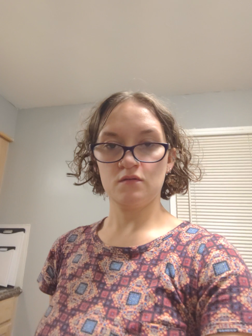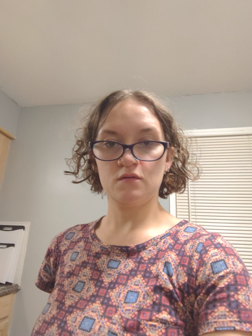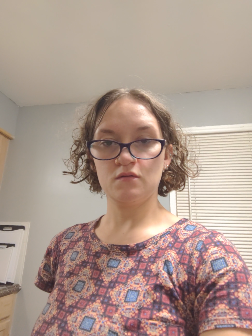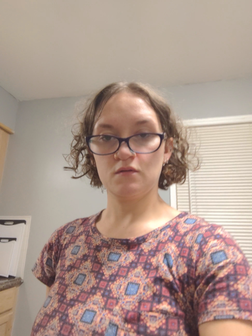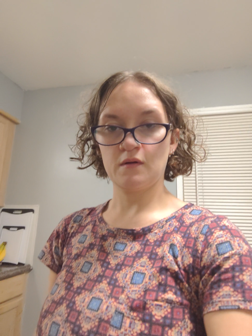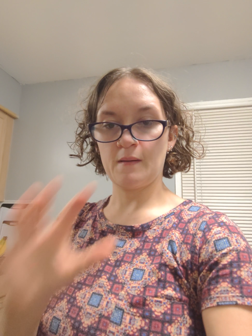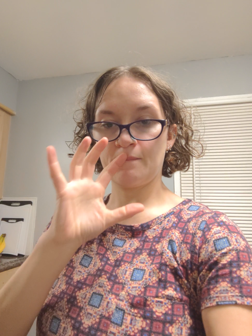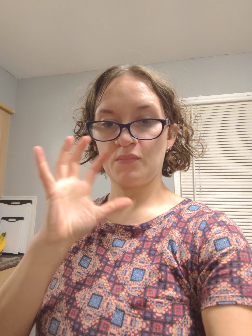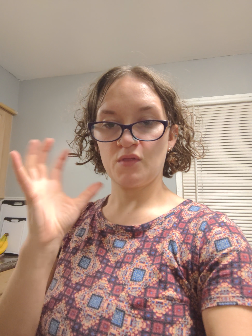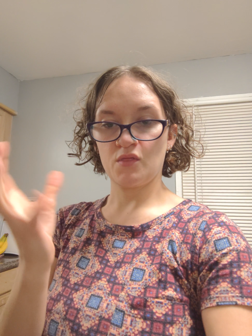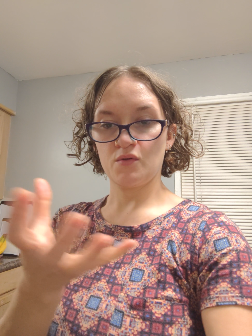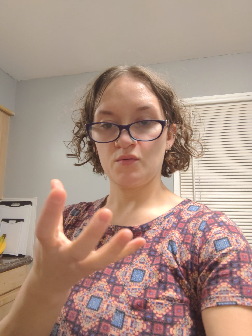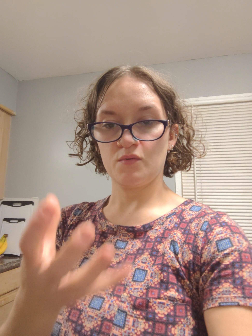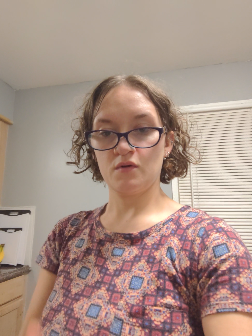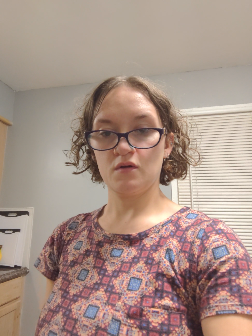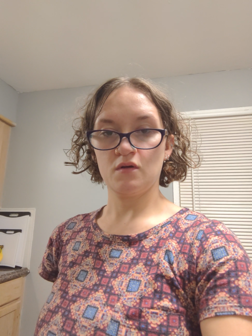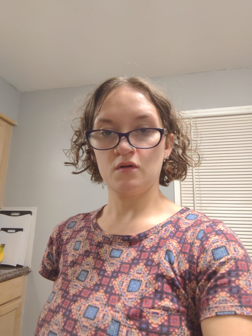balloon